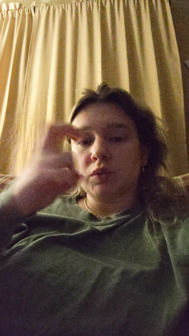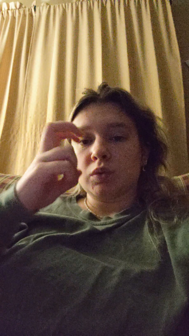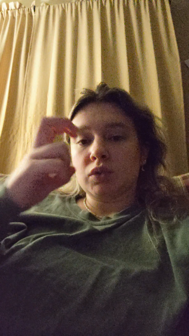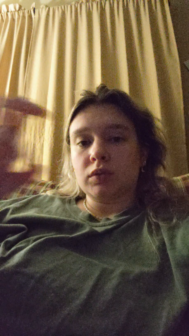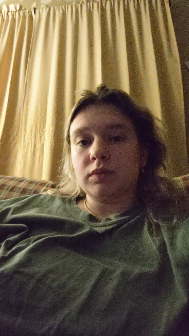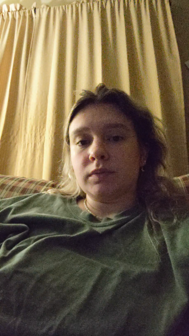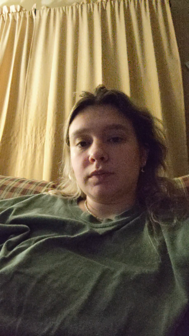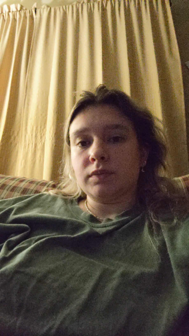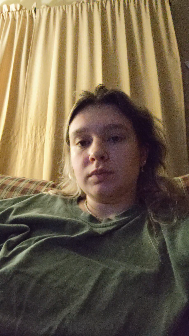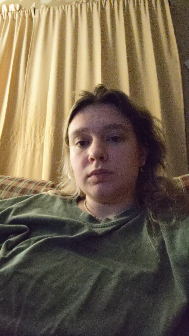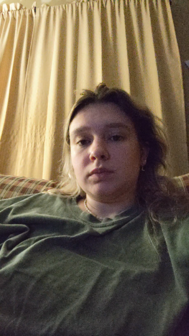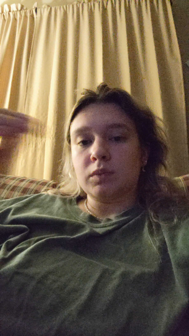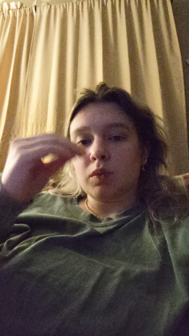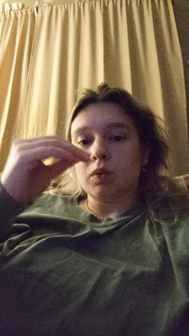more